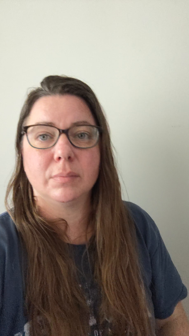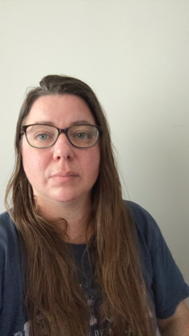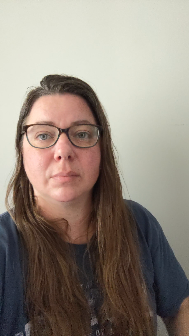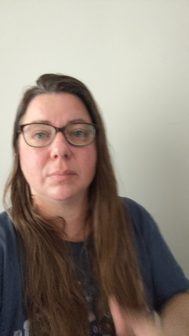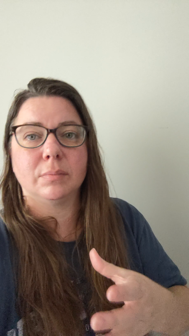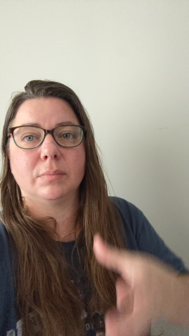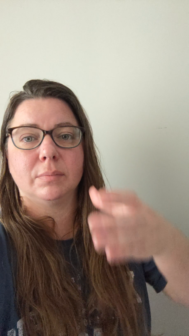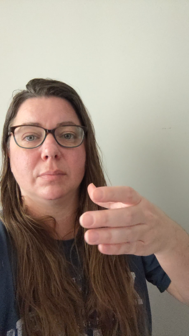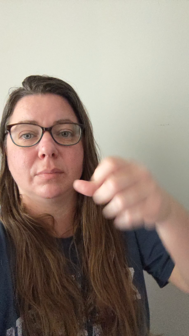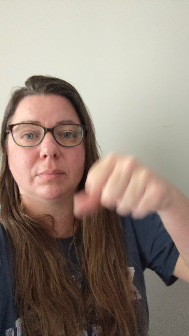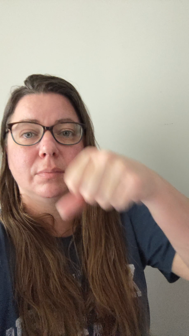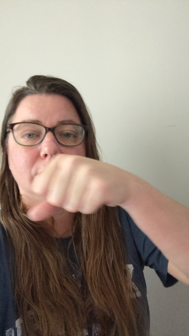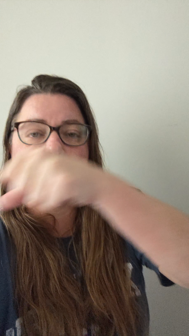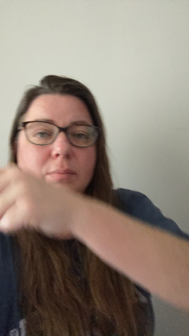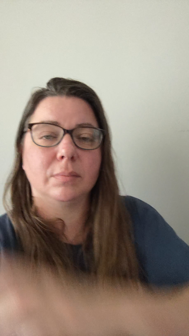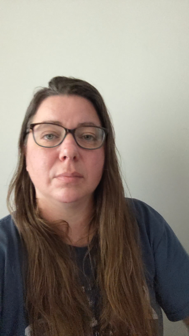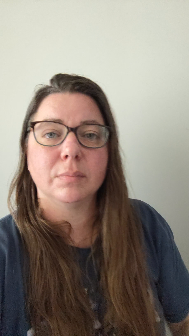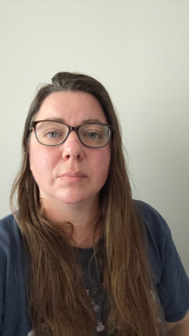bucket